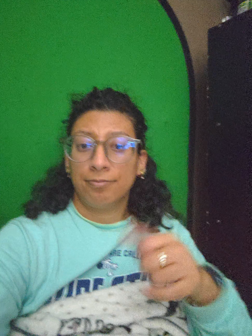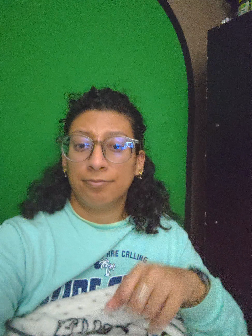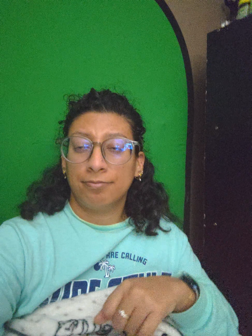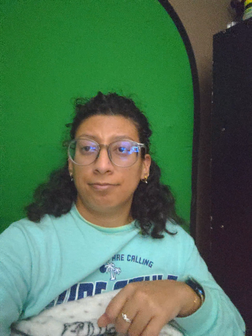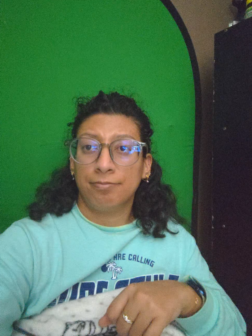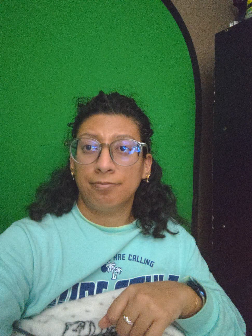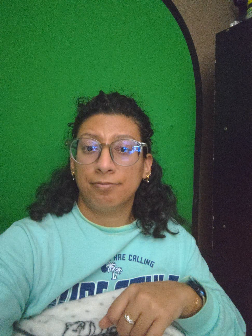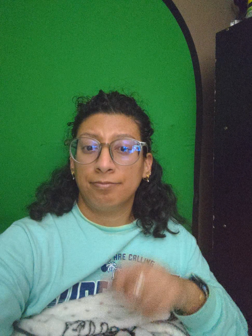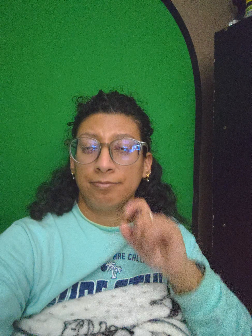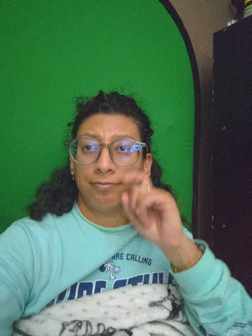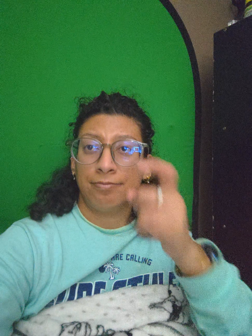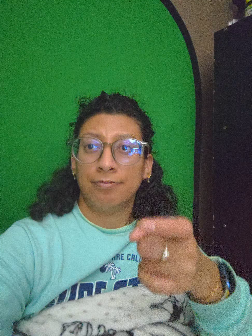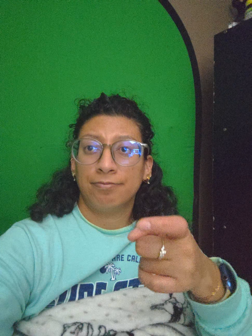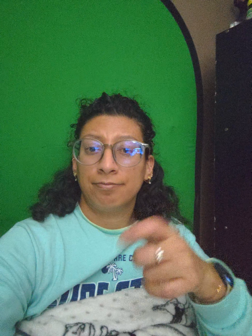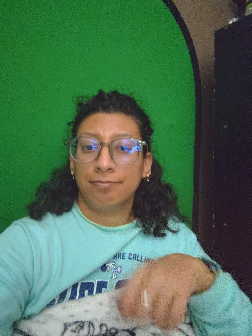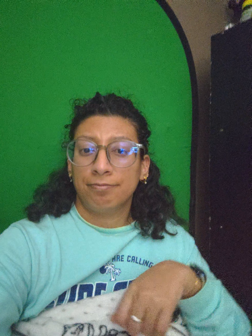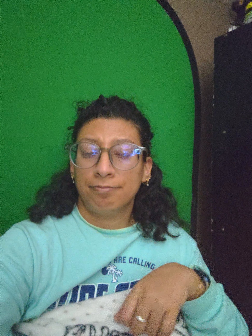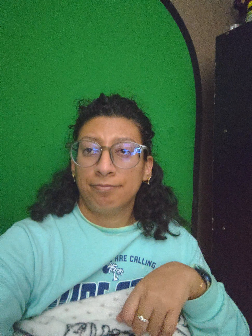gift